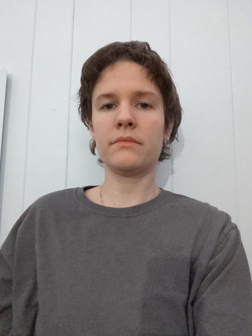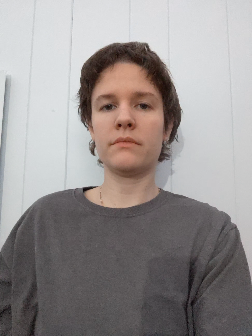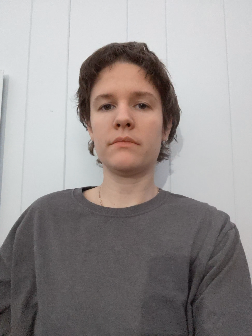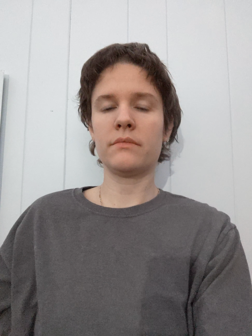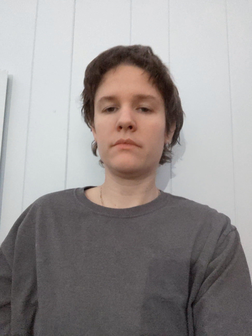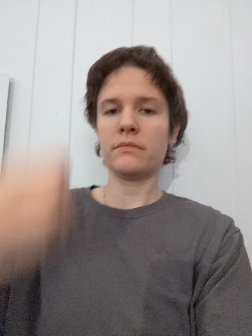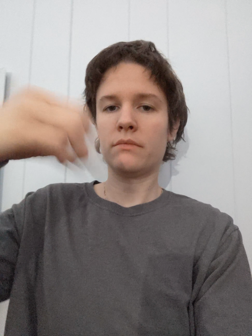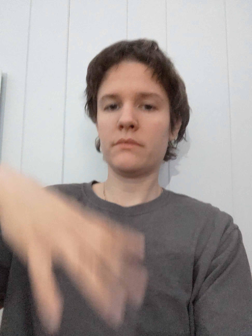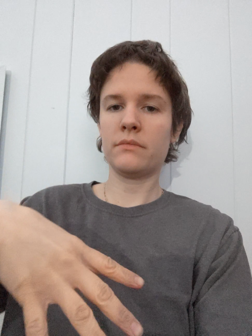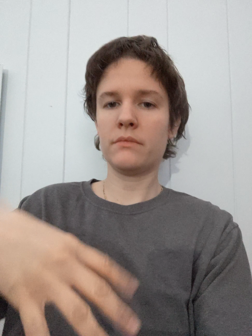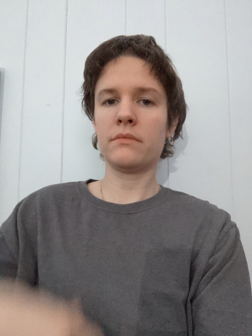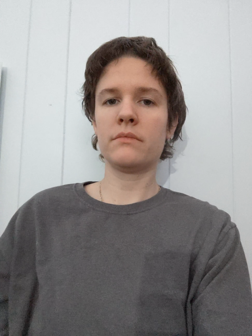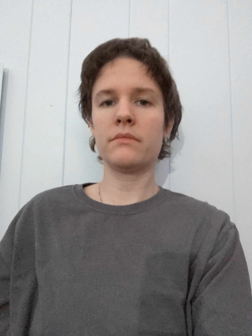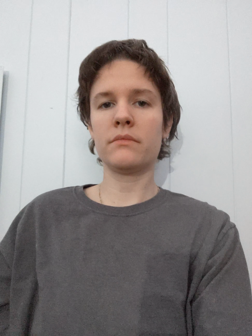drop